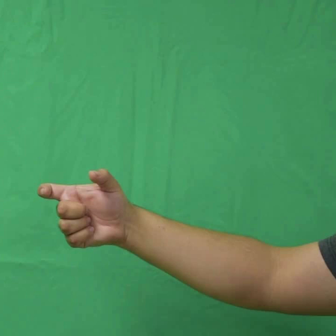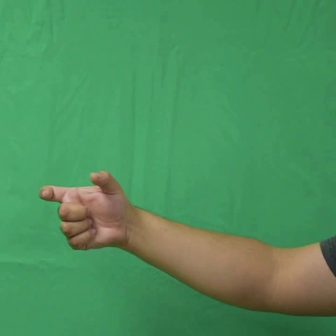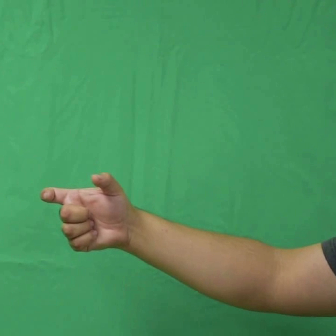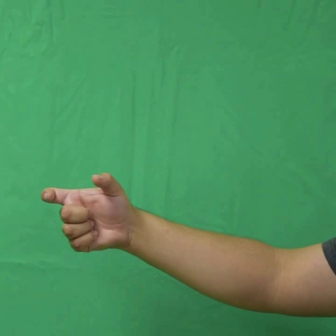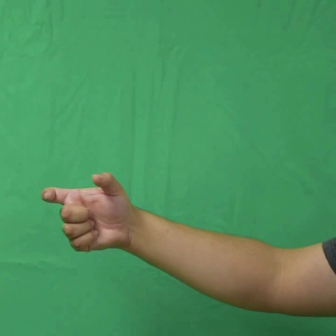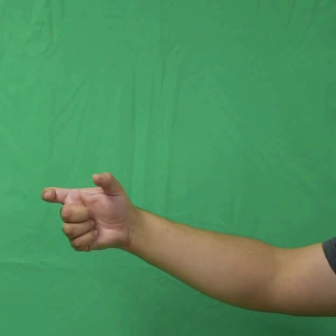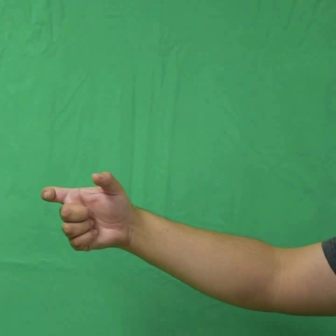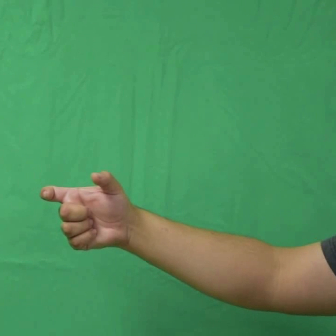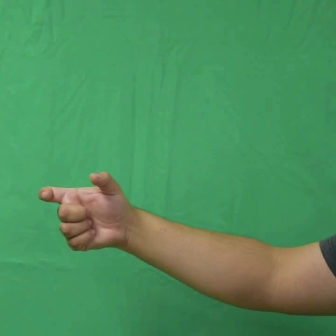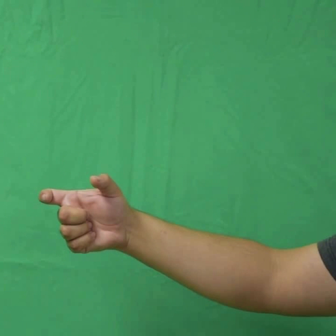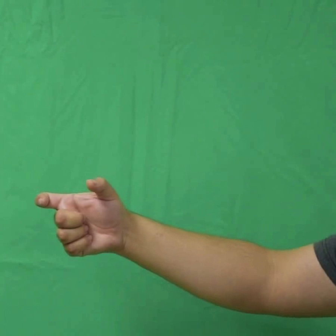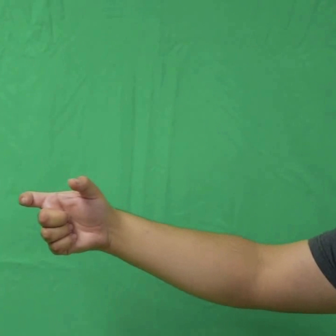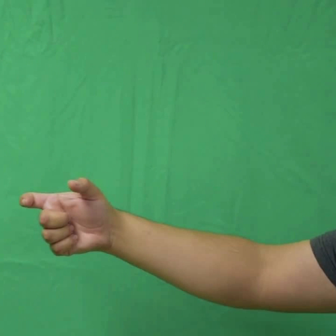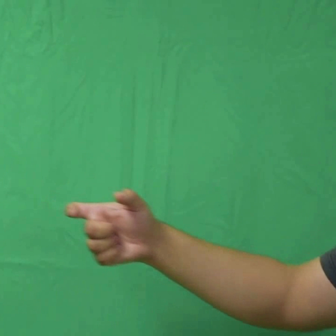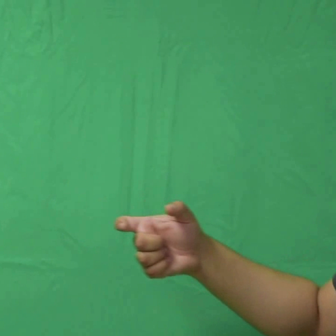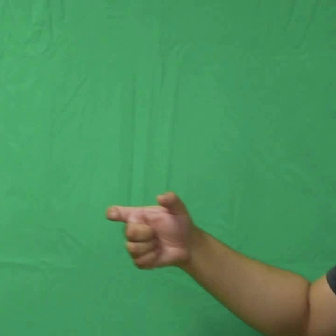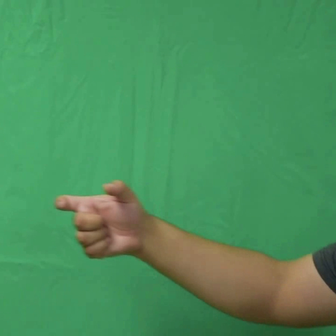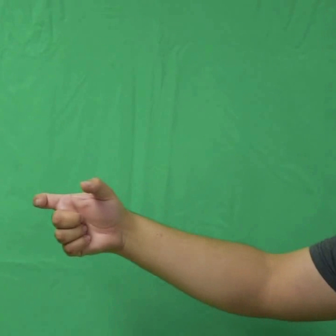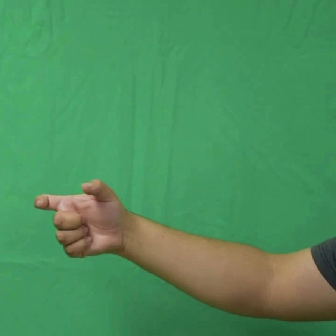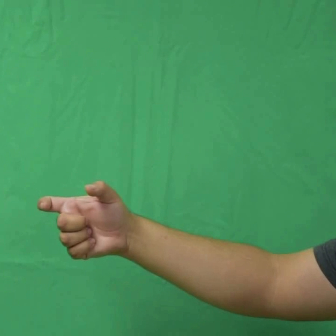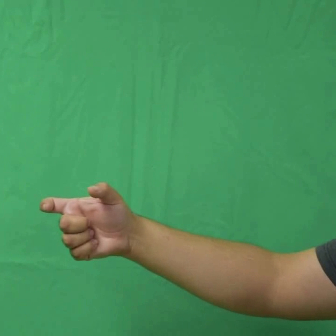X